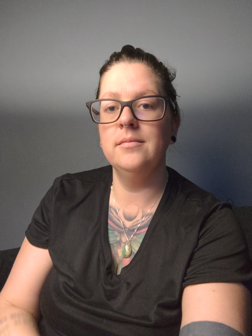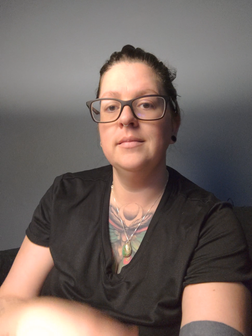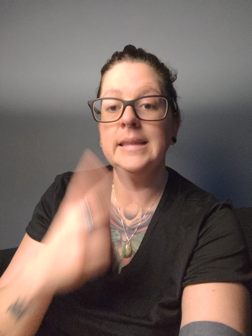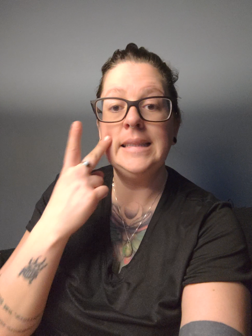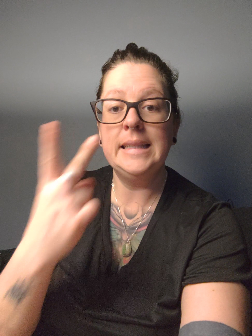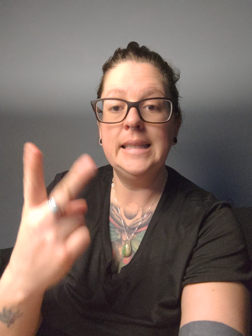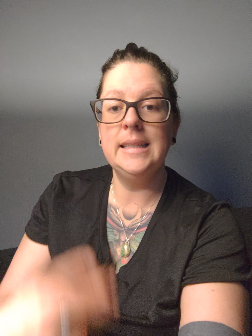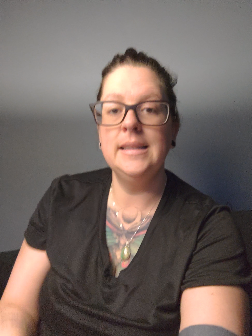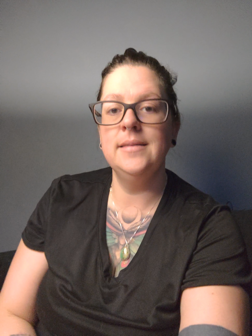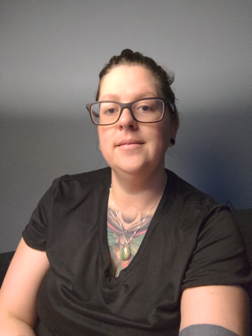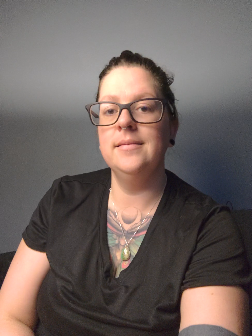see